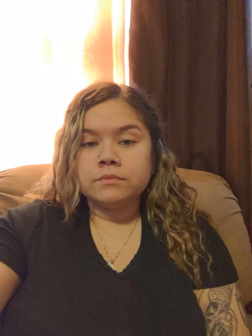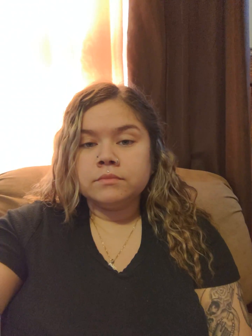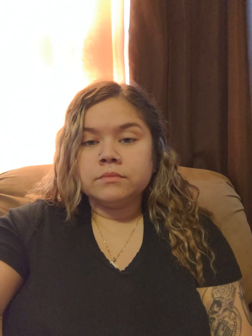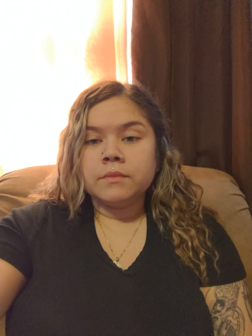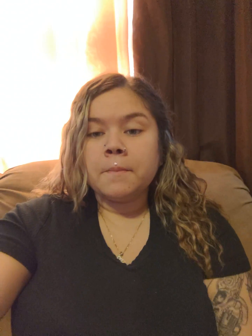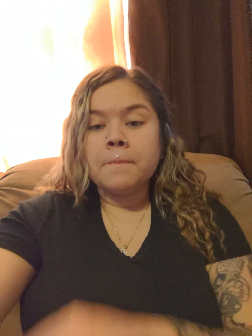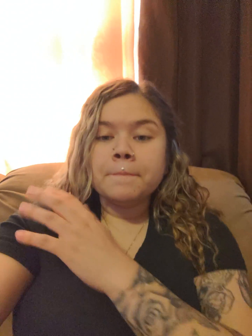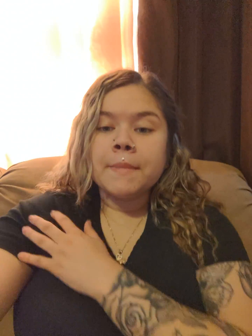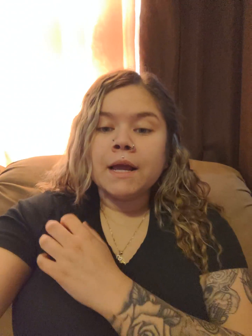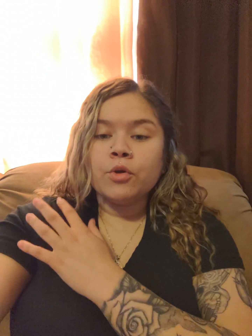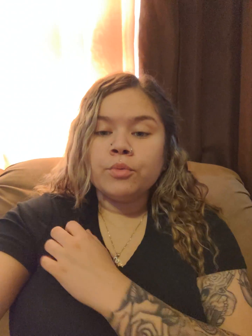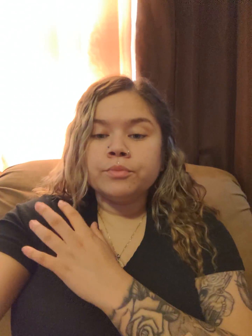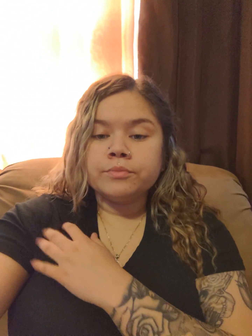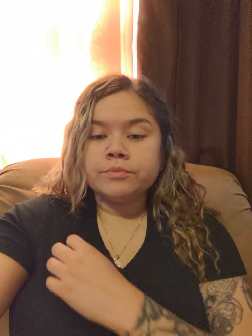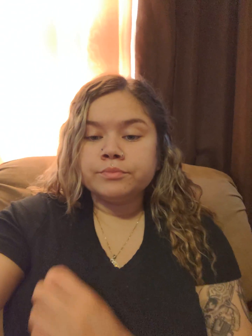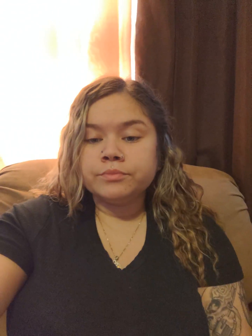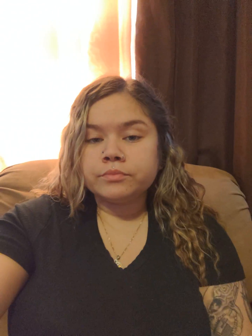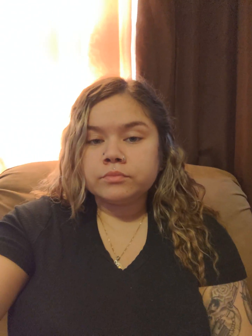bear